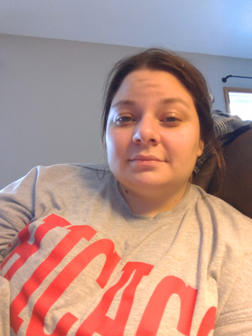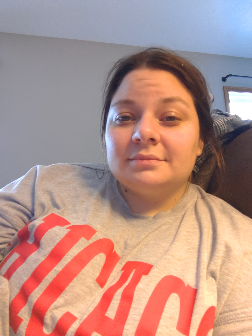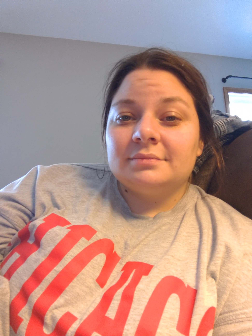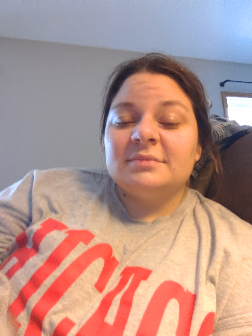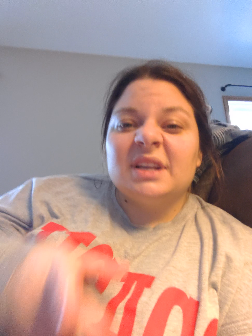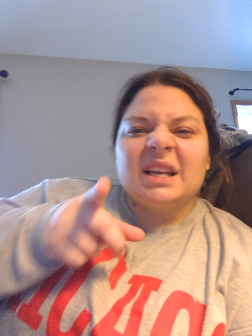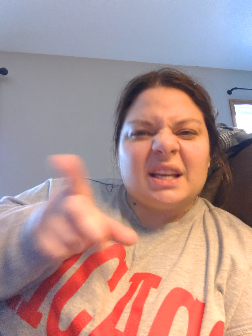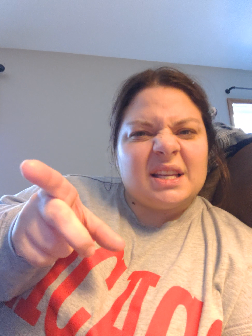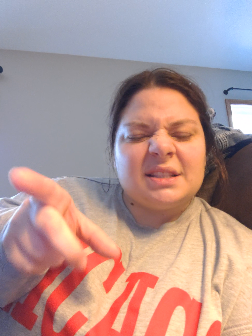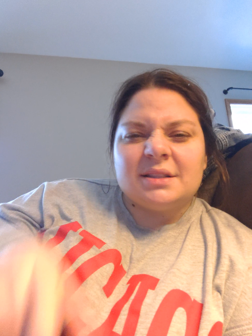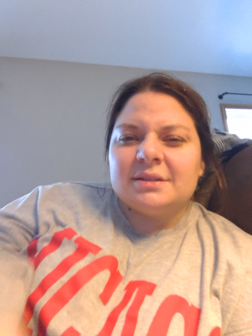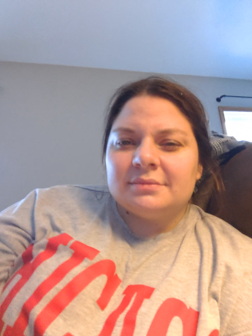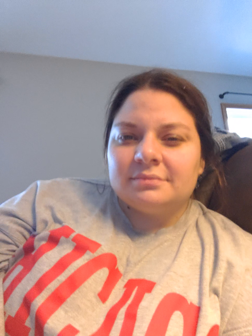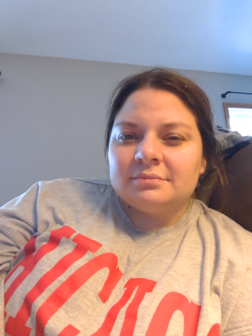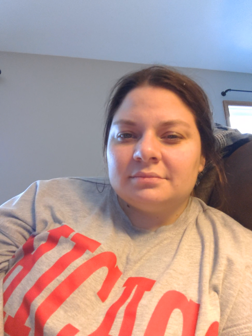he/she/it